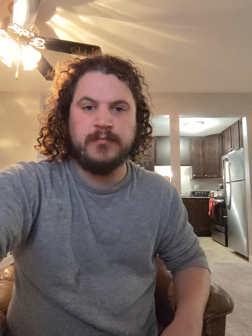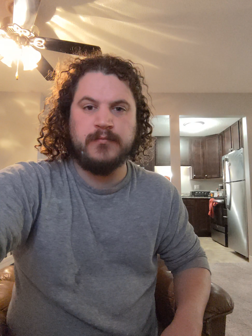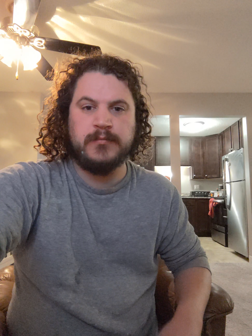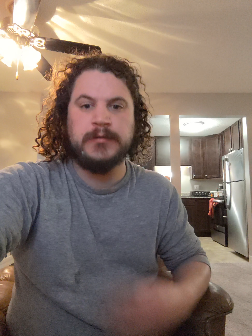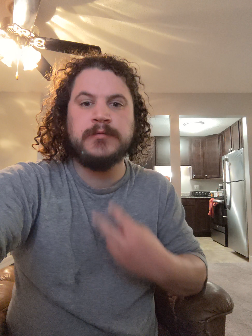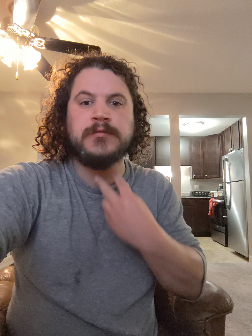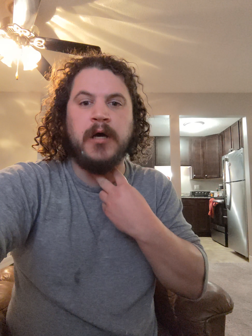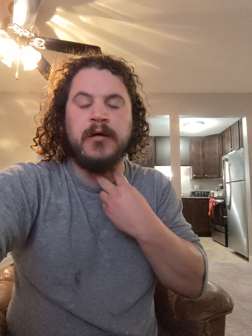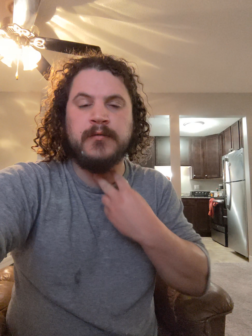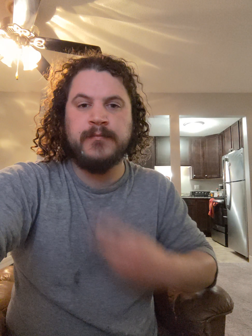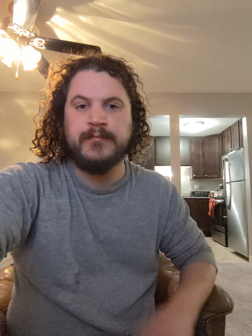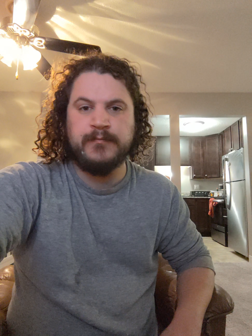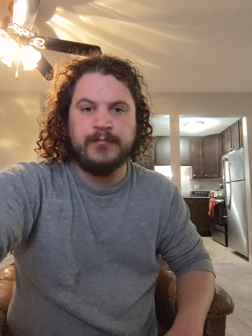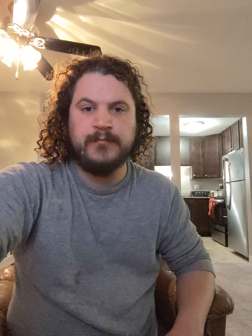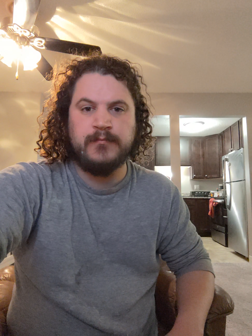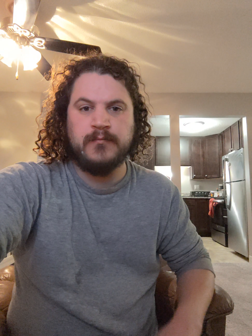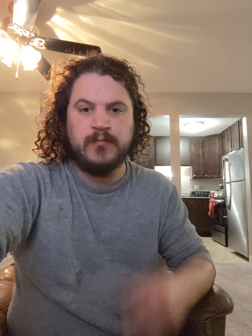stuck